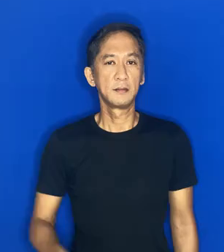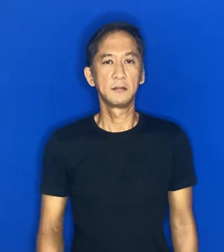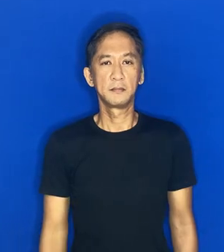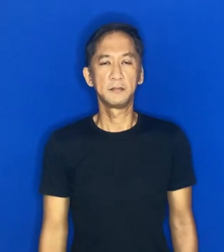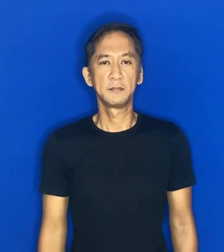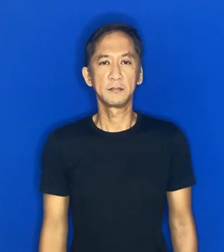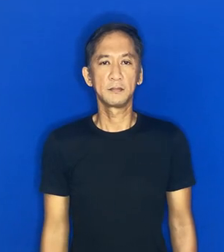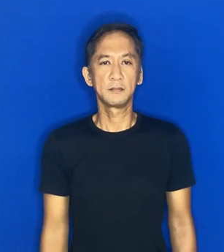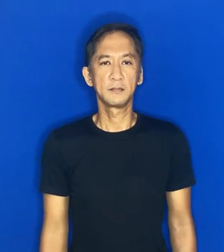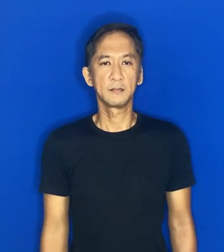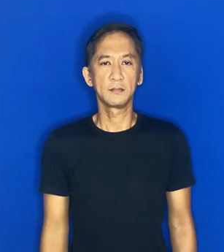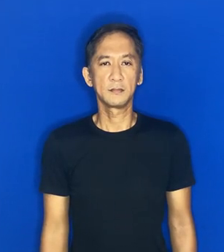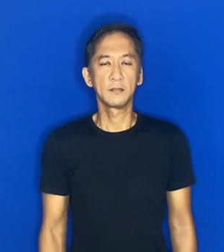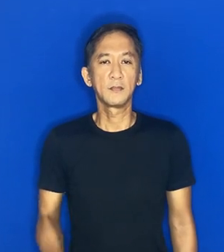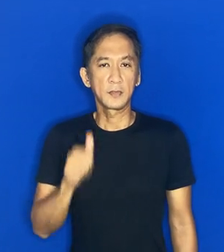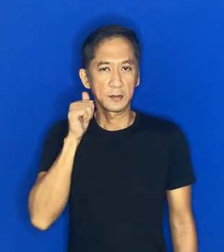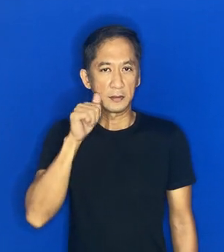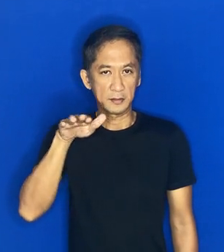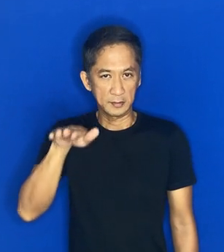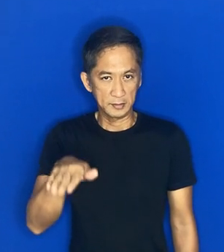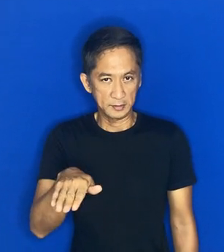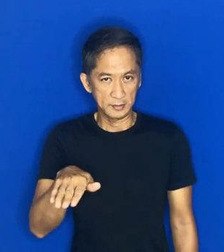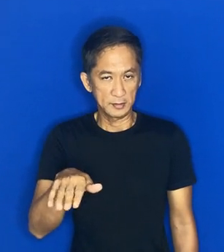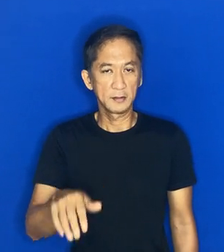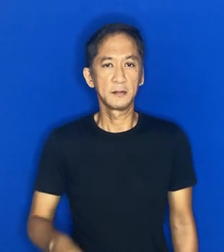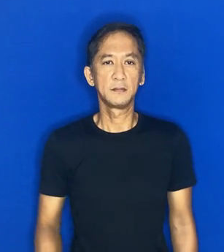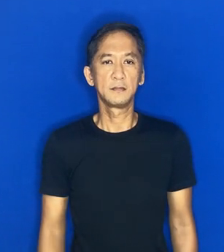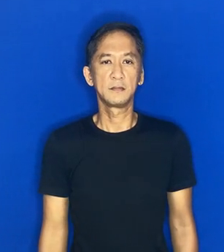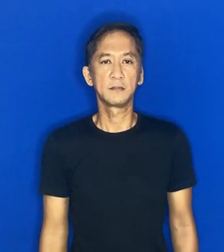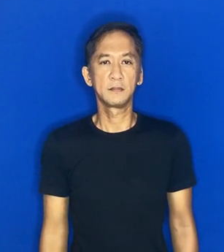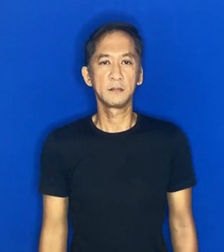girl